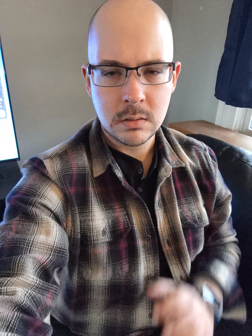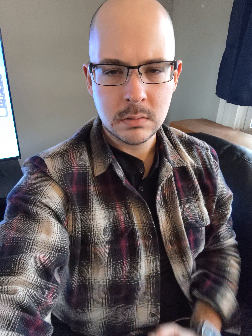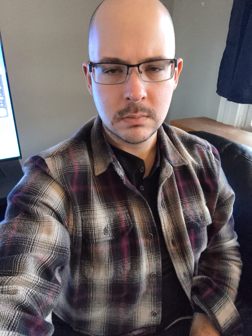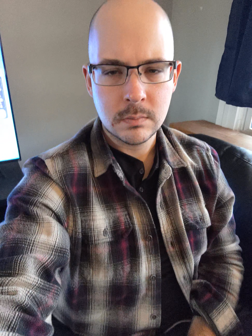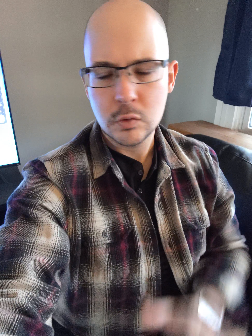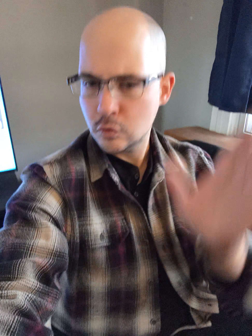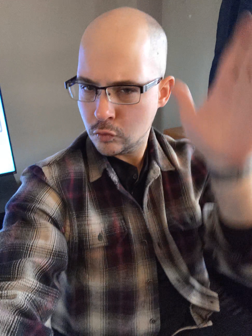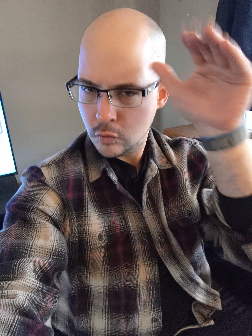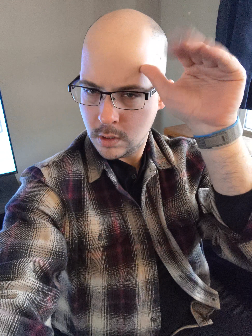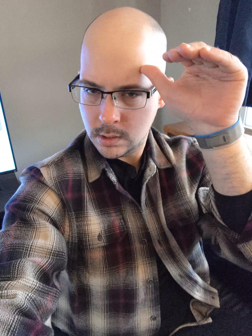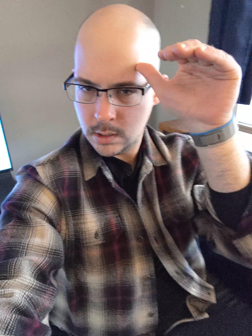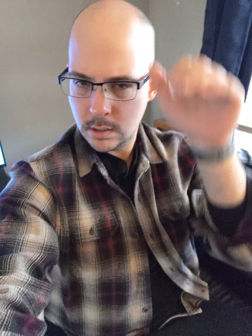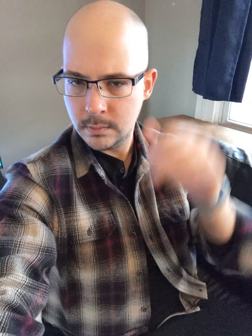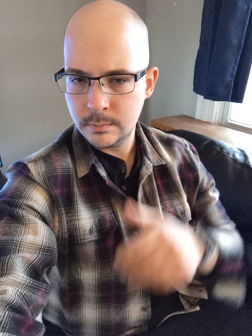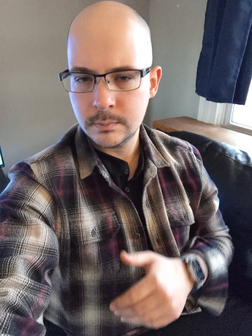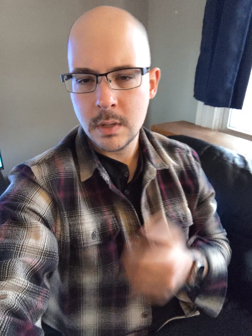donkey